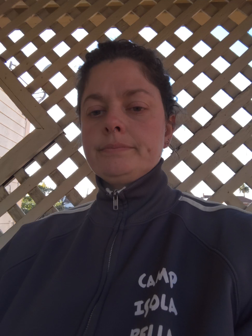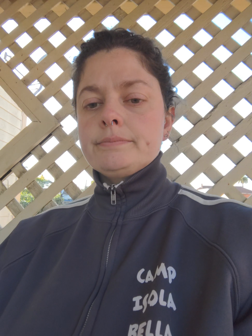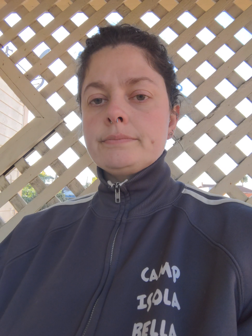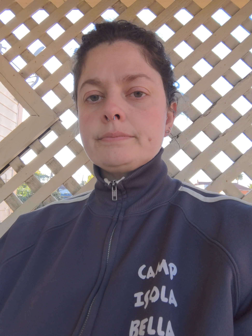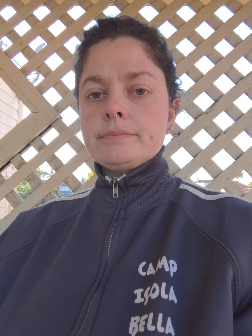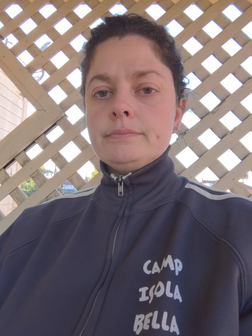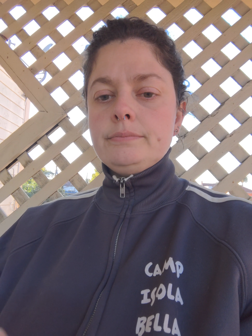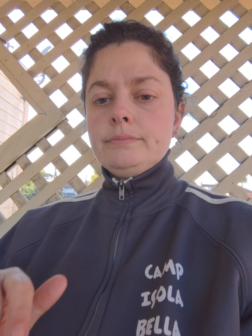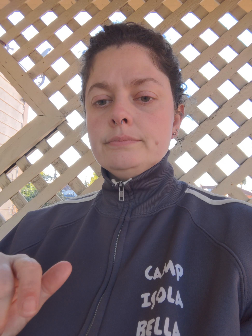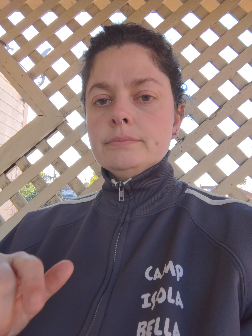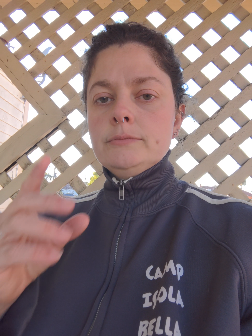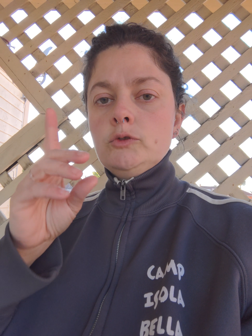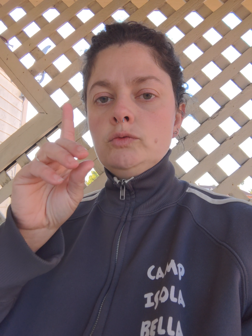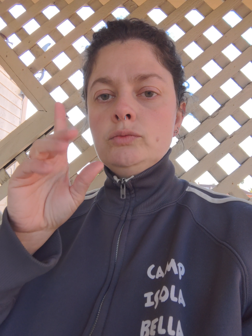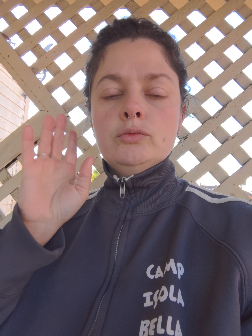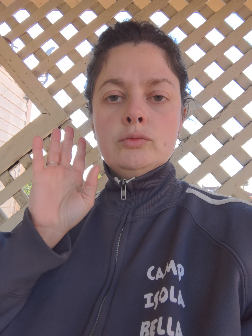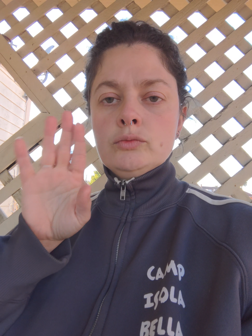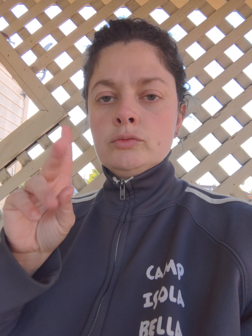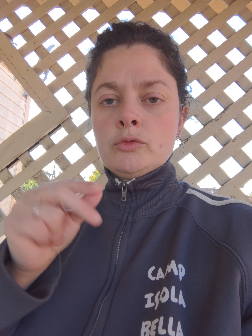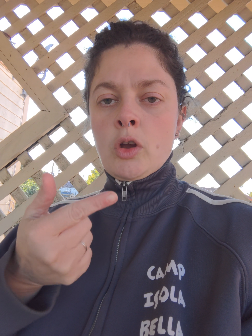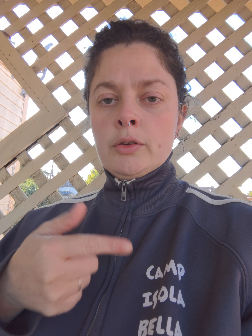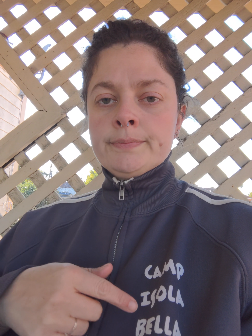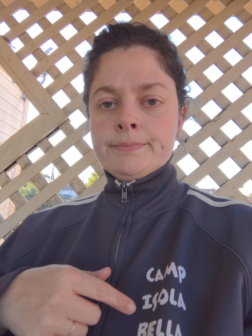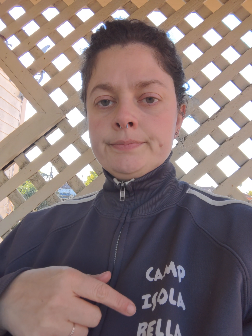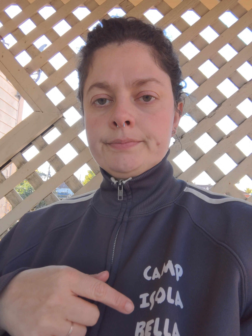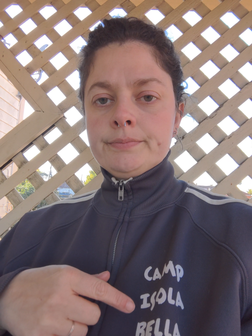dog